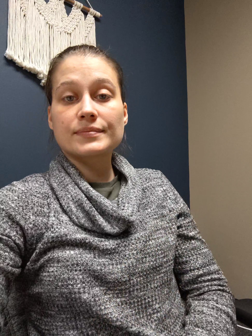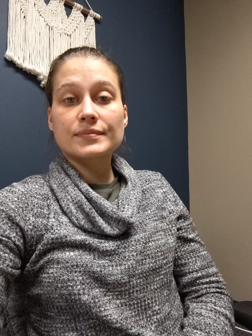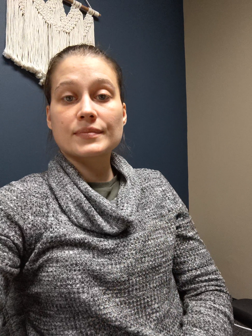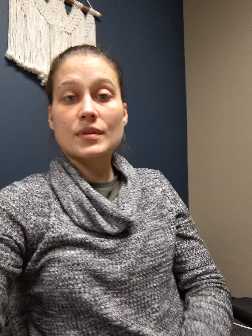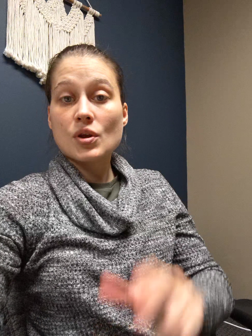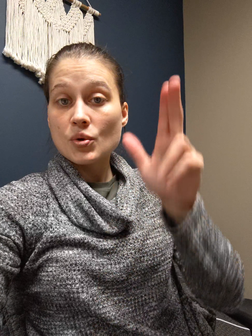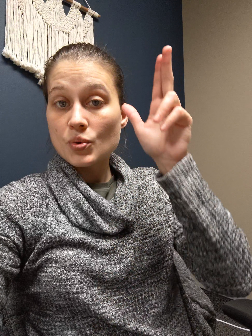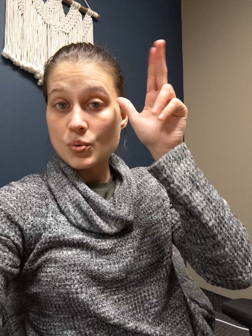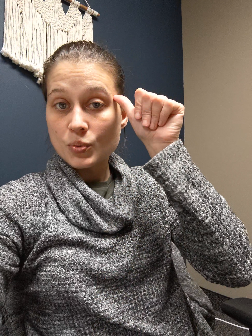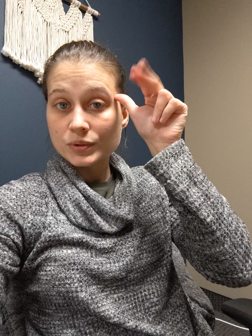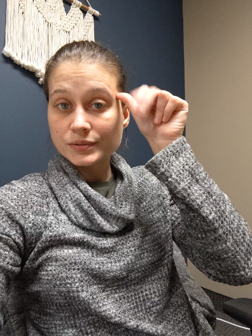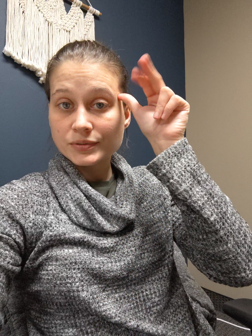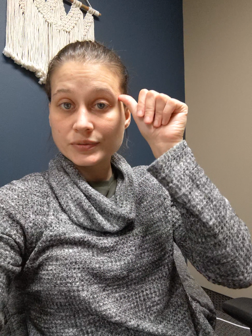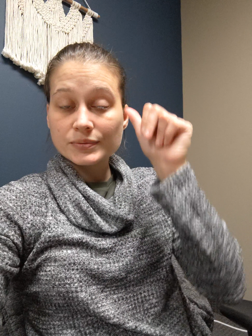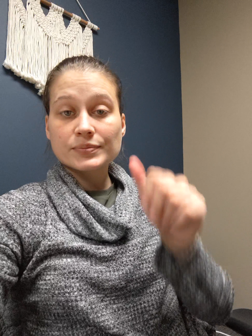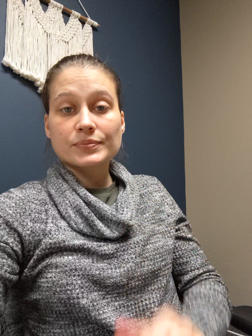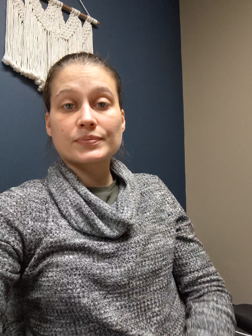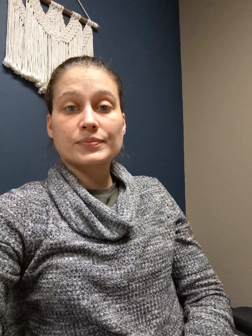horse